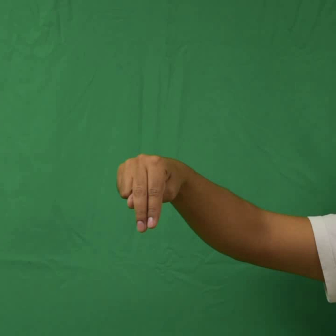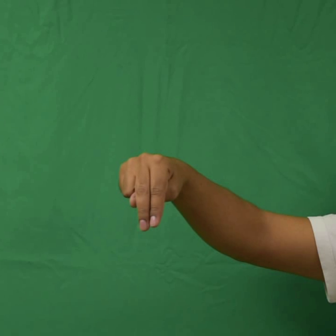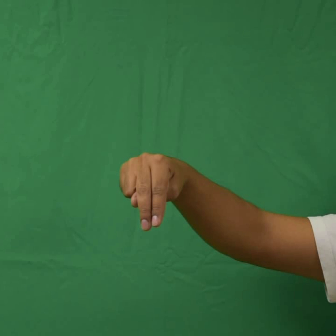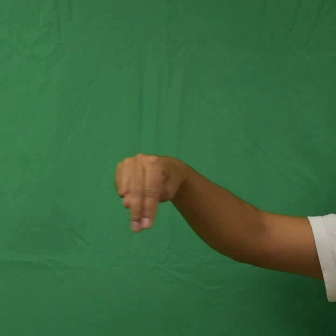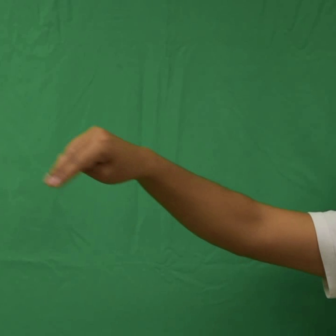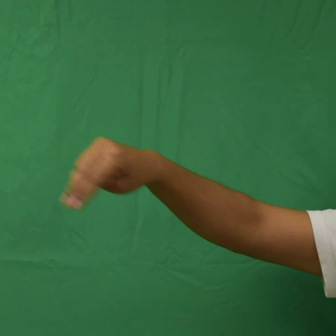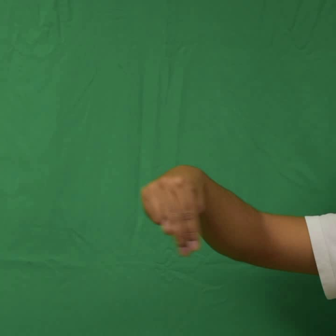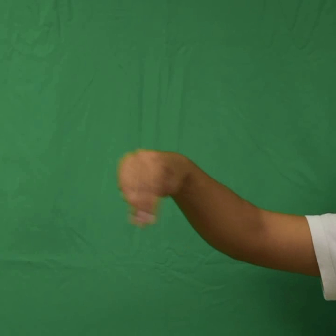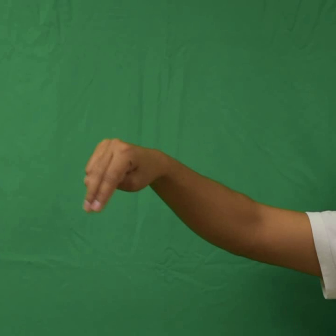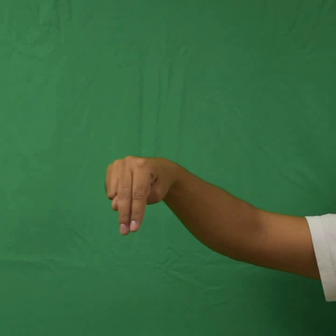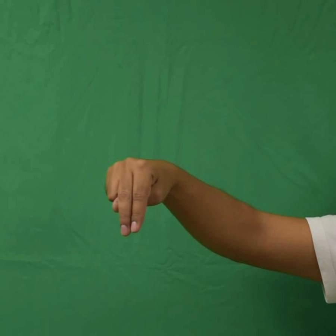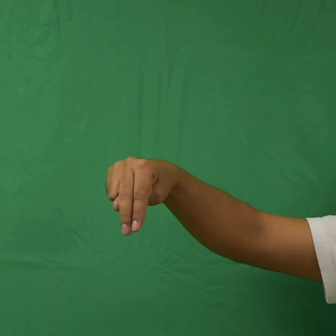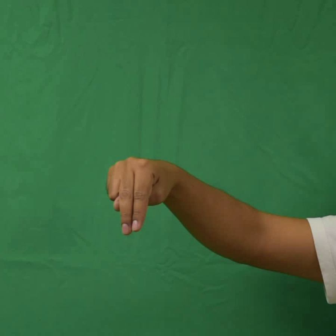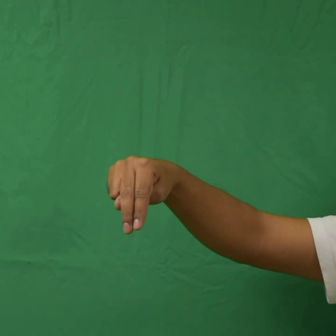Ñ